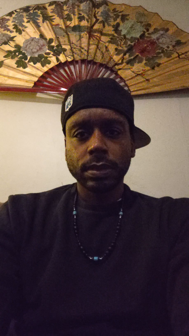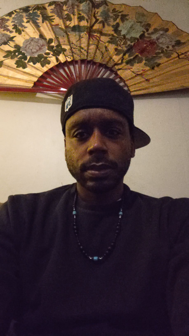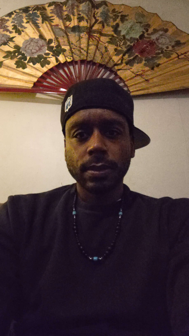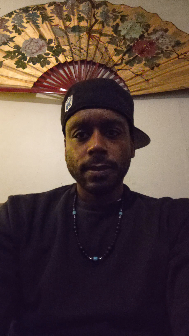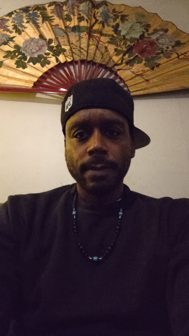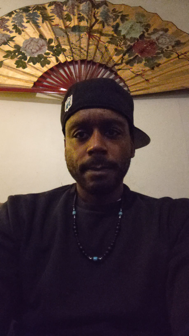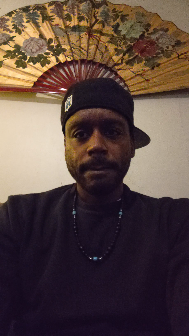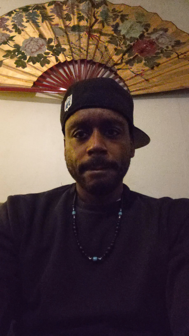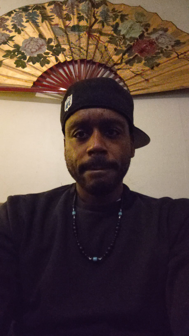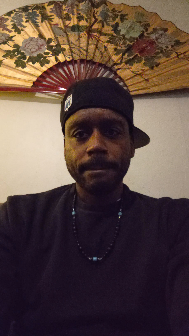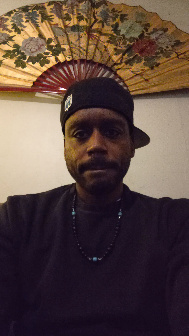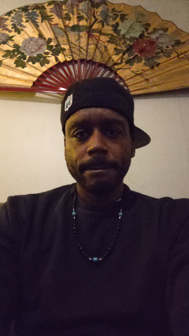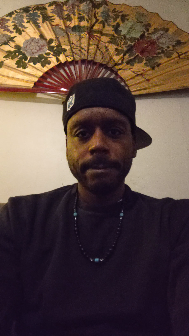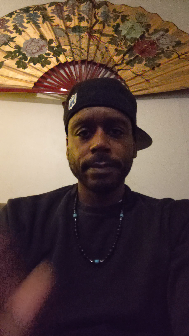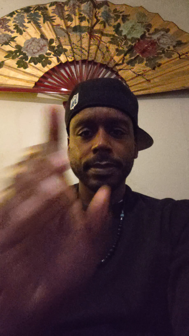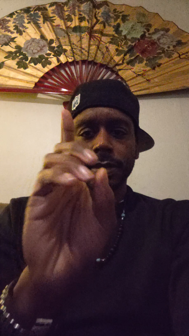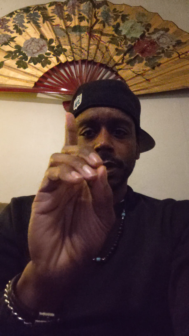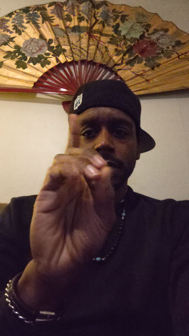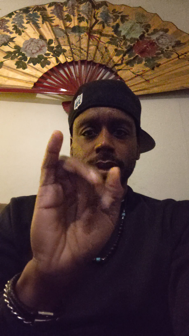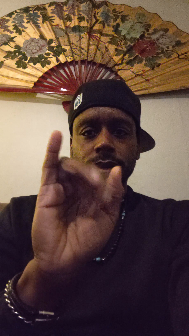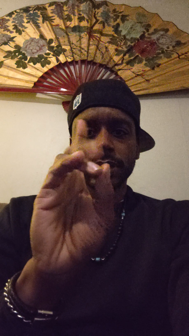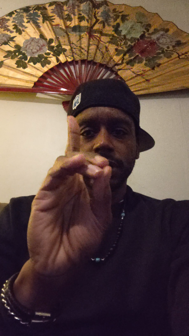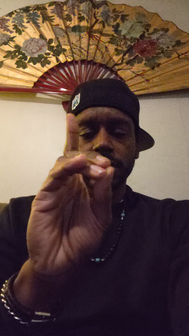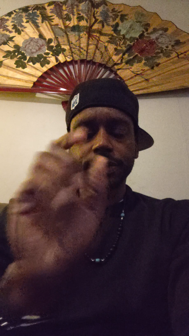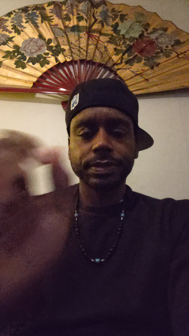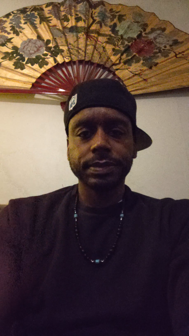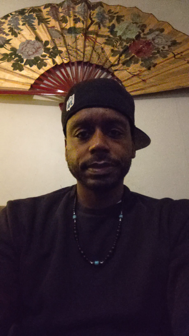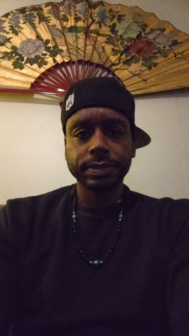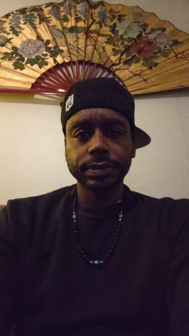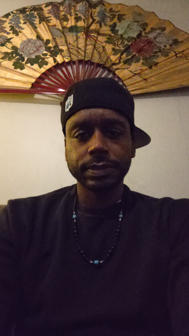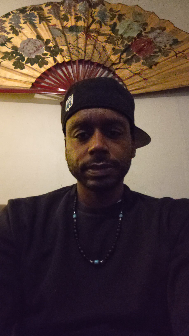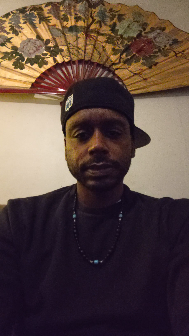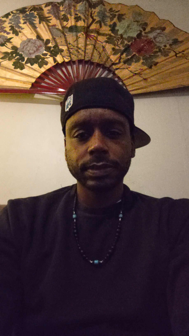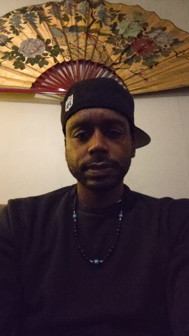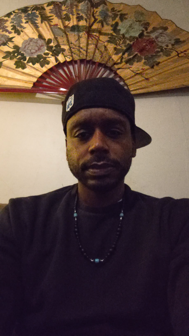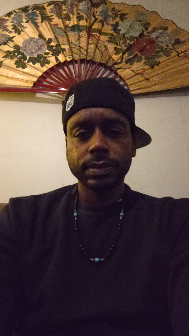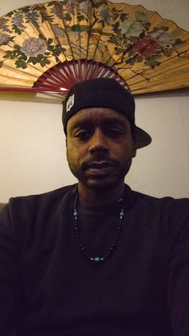did